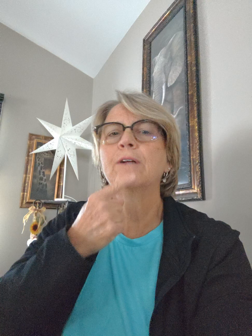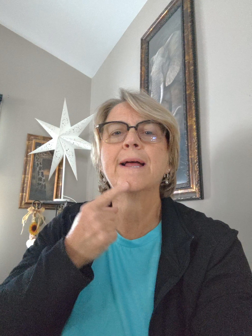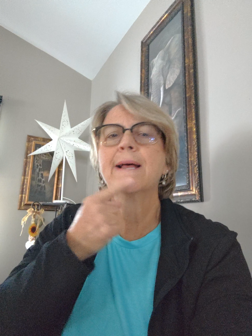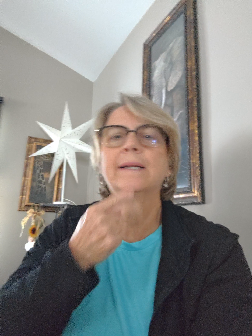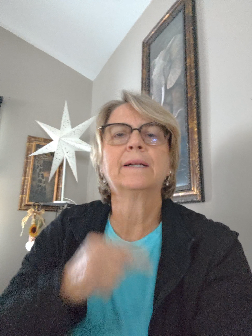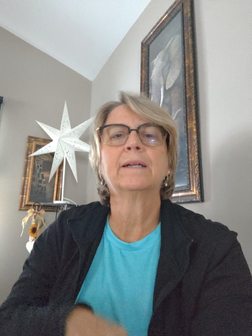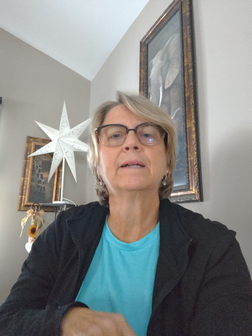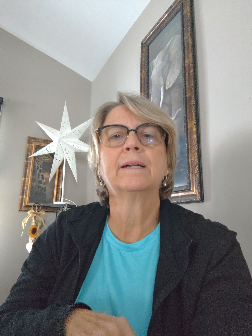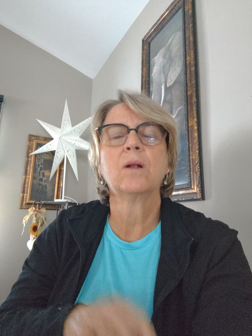chin